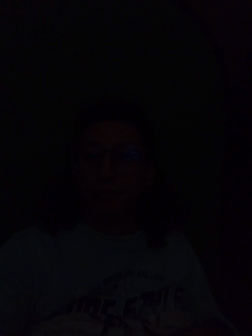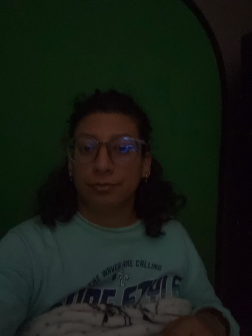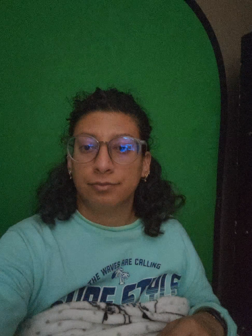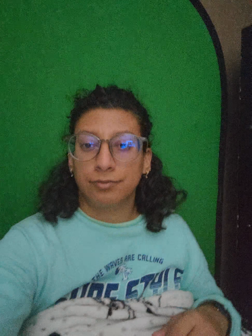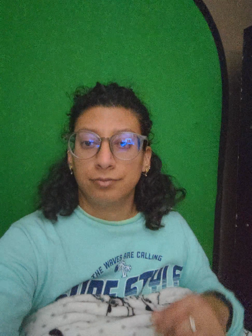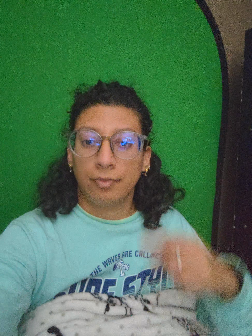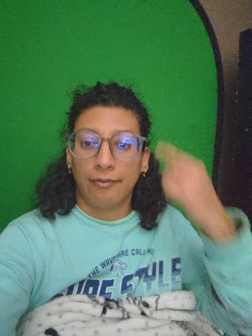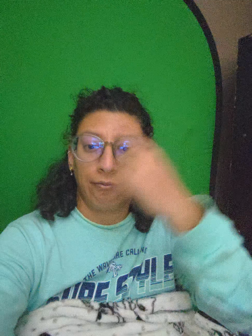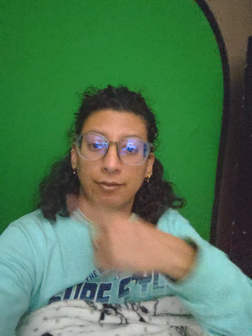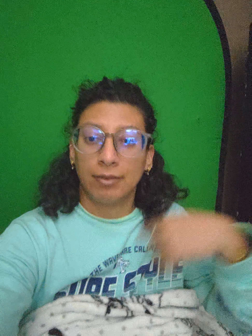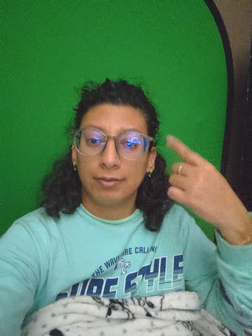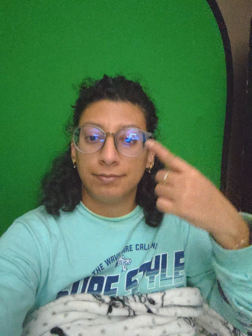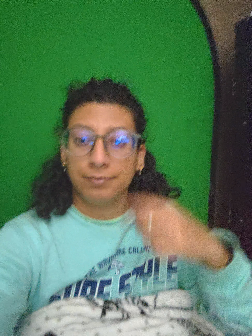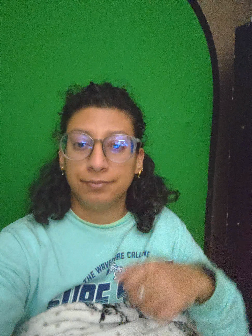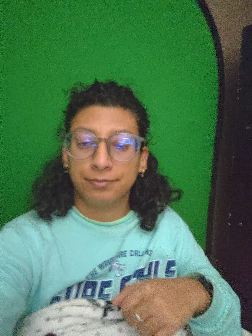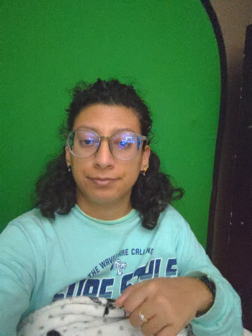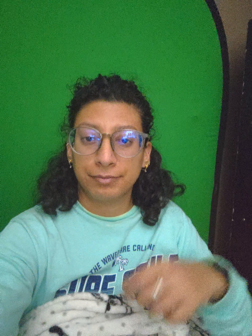face